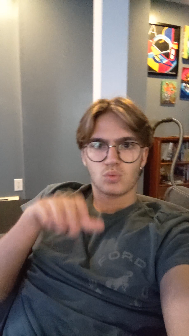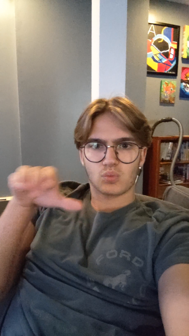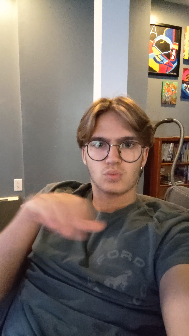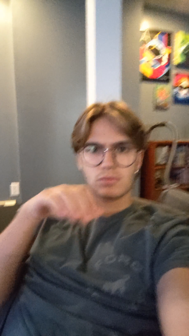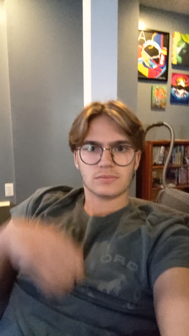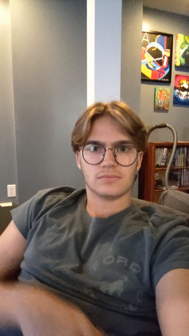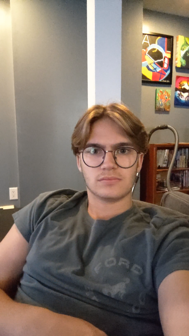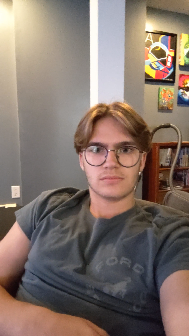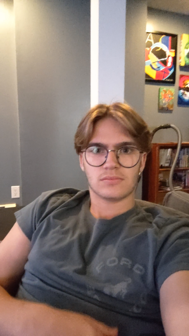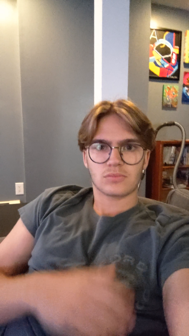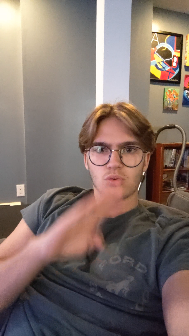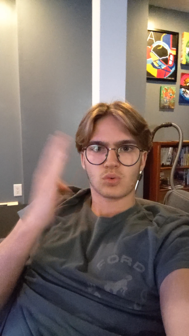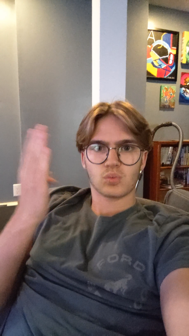door